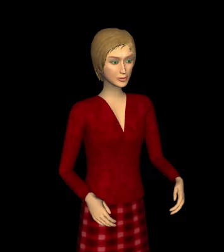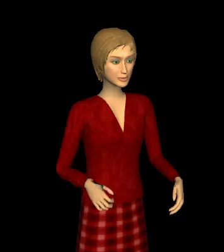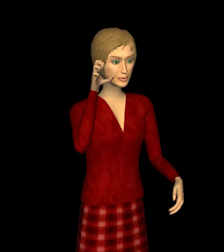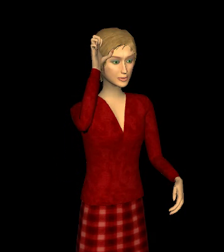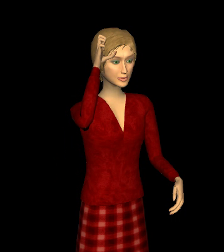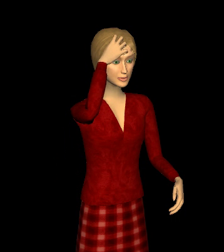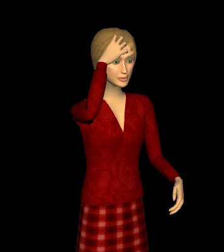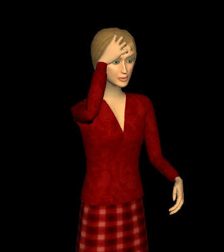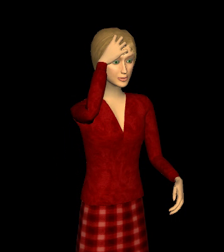أوت